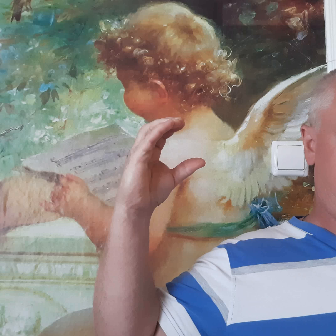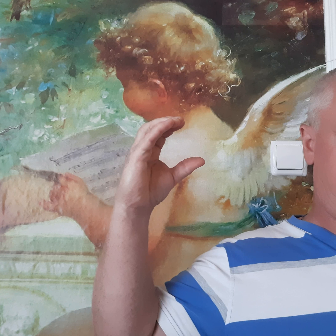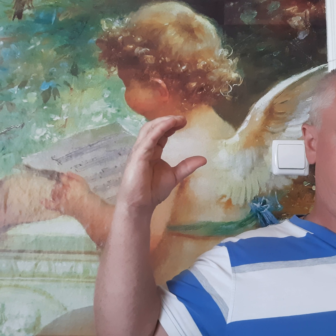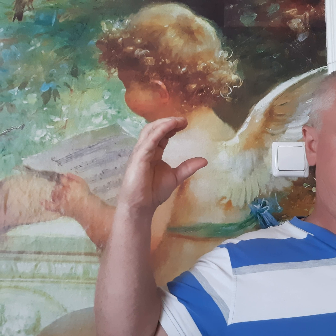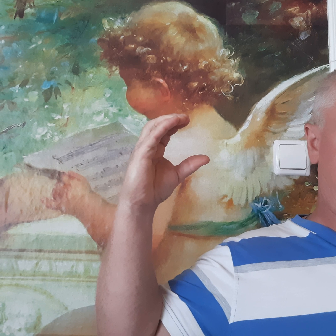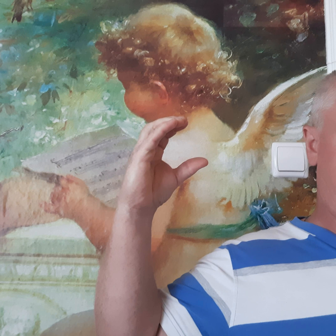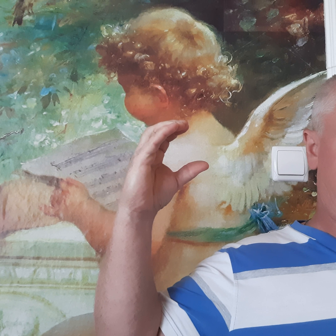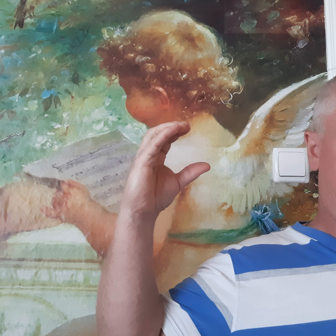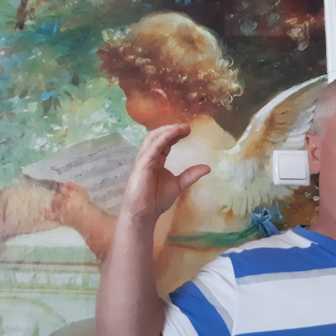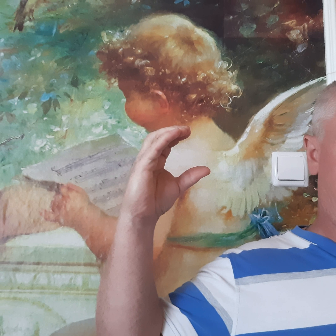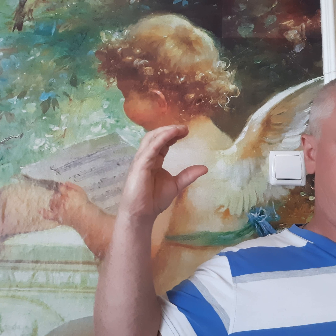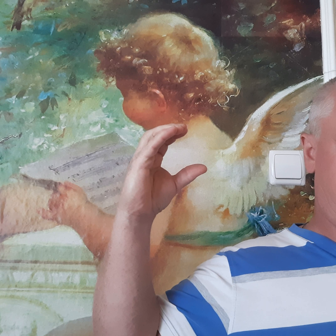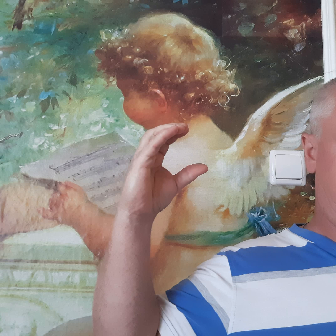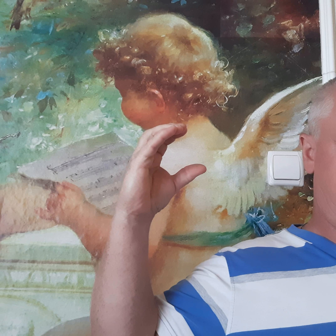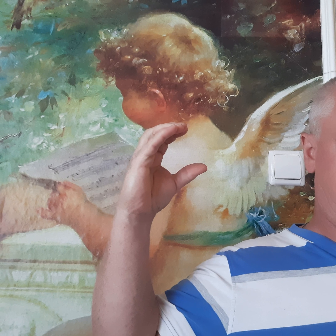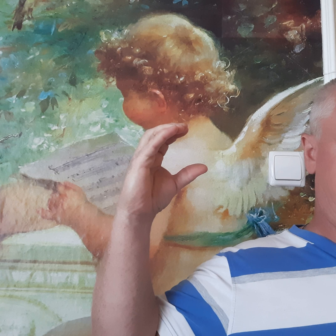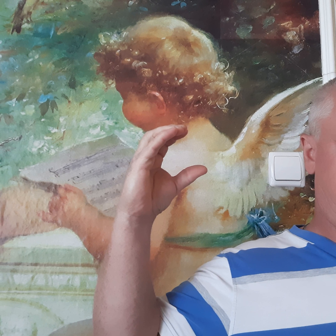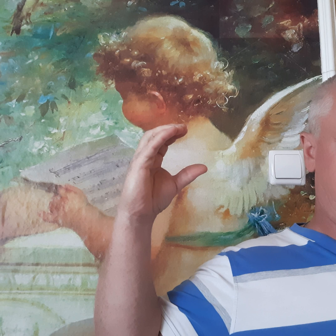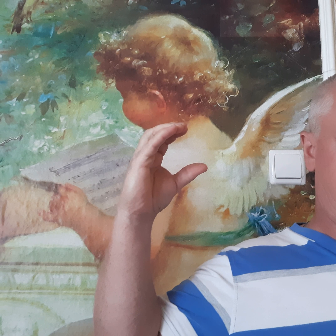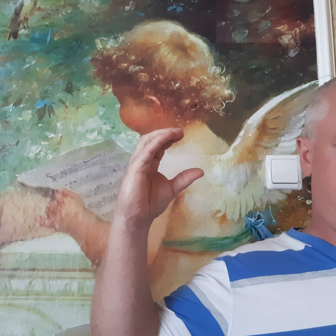С